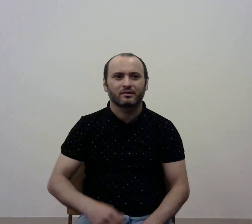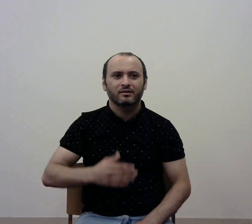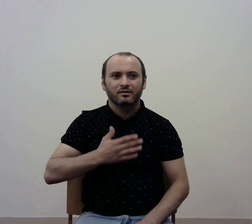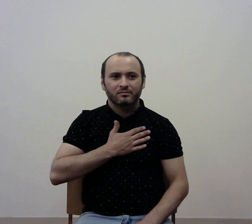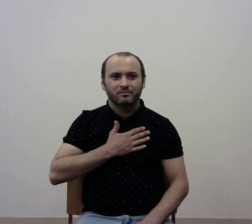mən